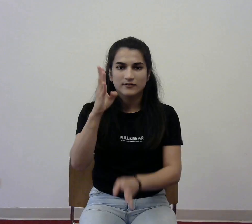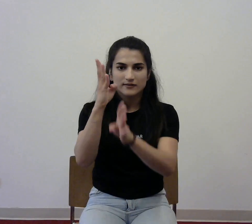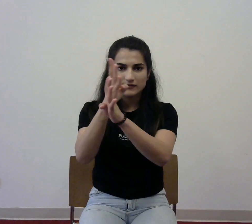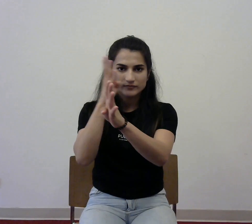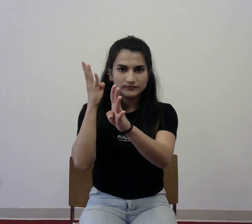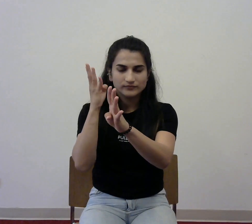növbə